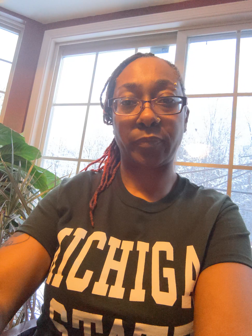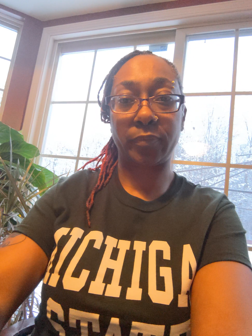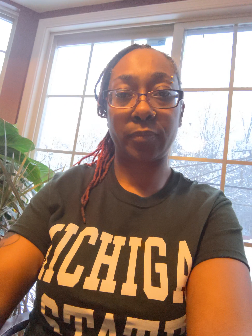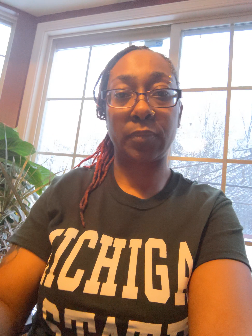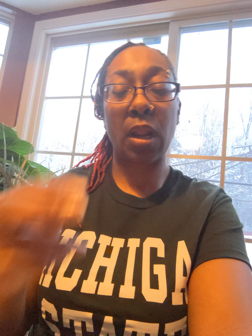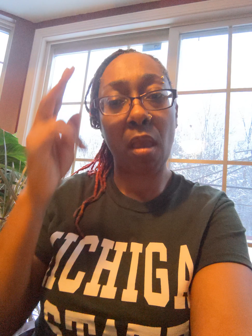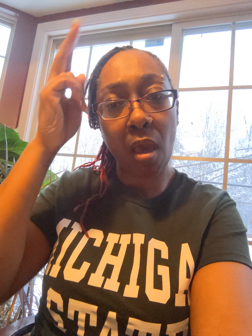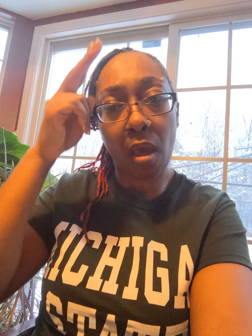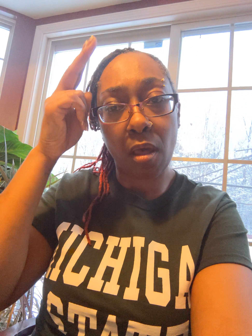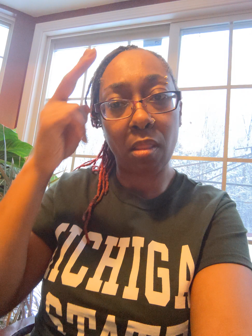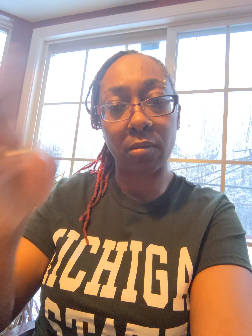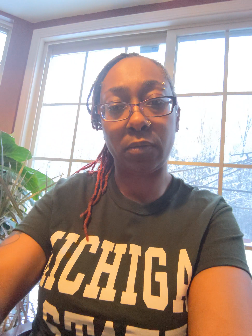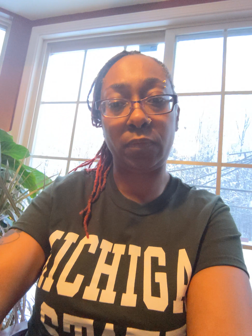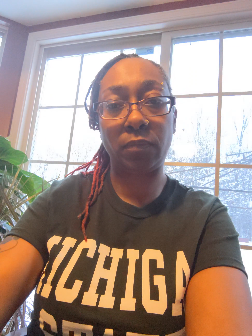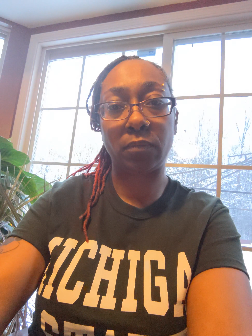uncle